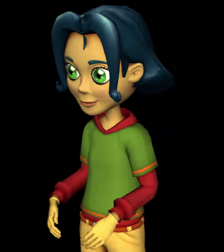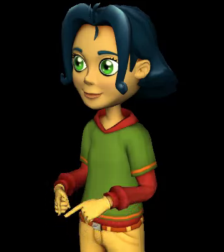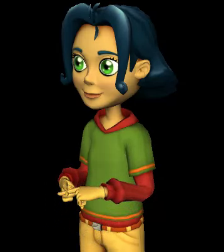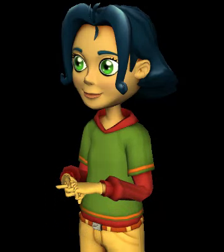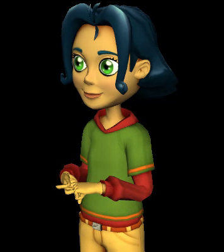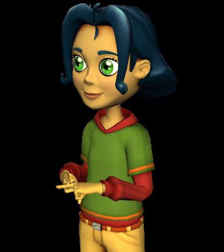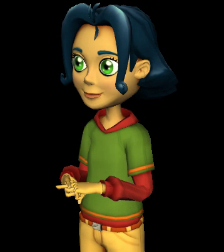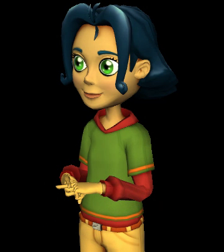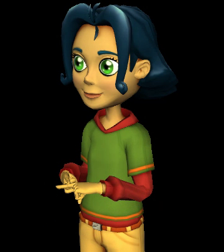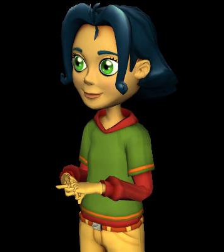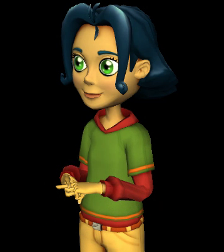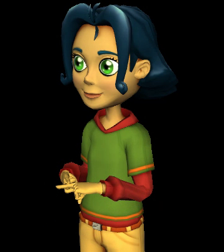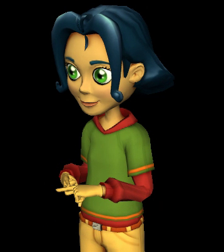سكاكين